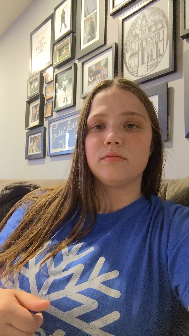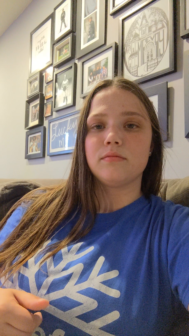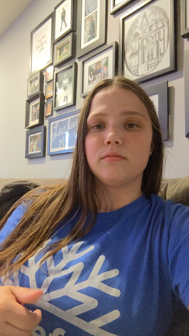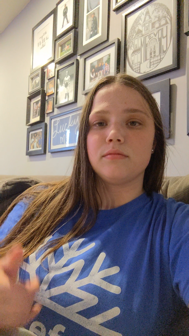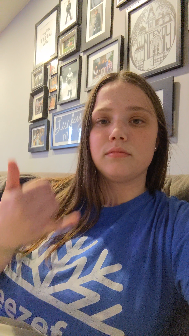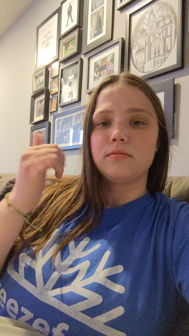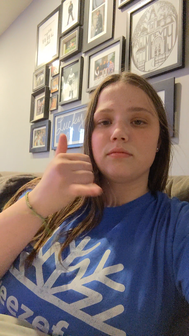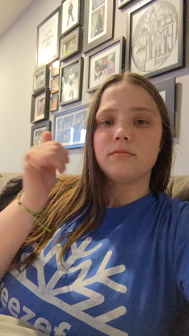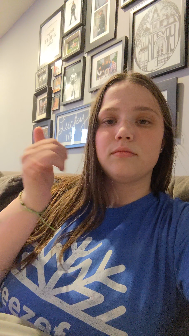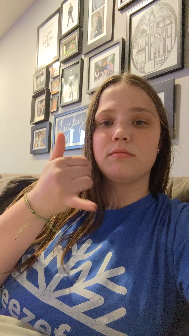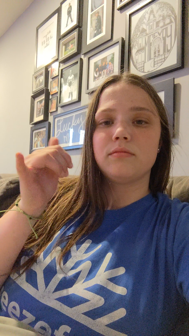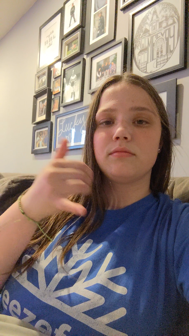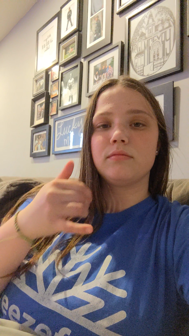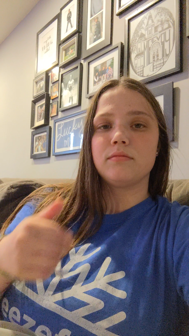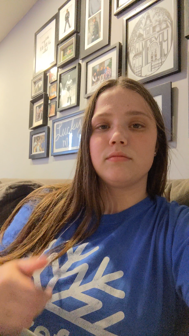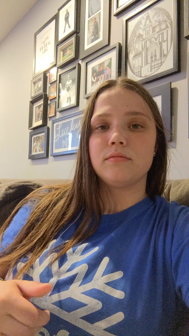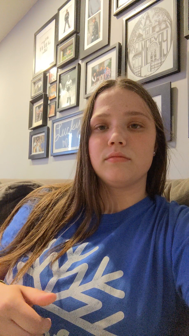play